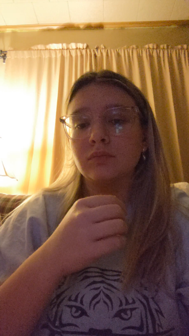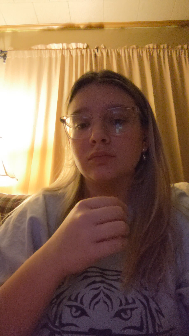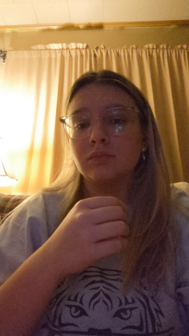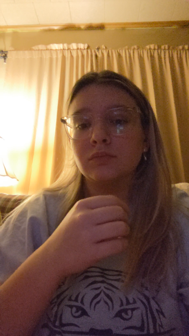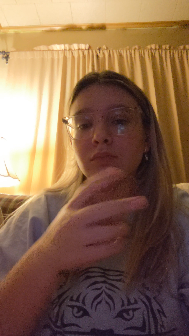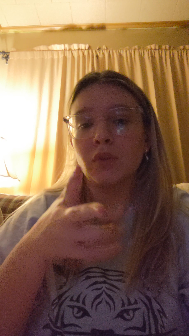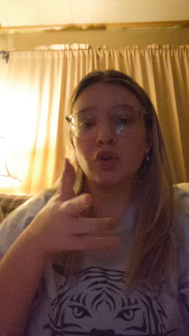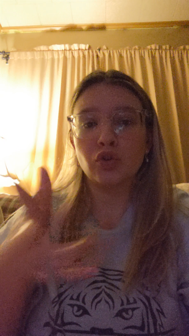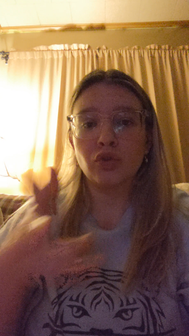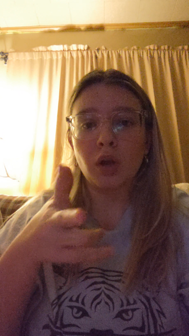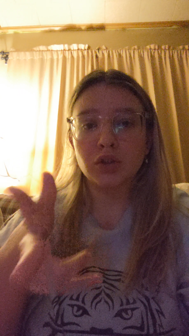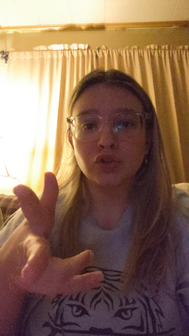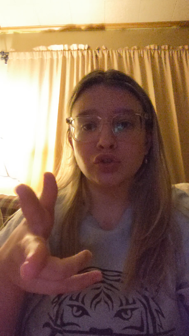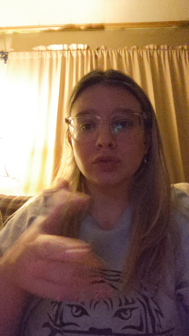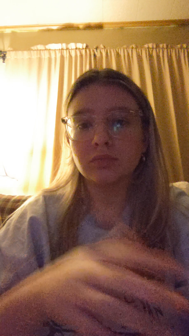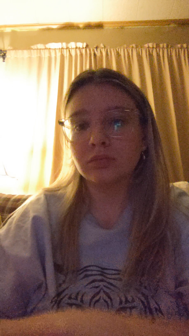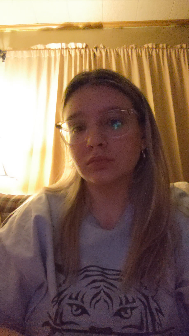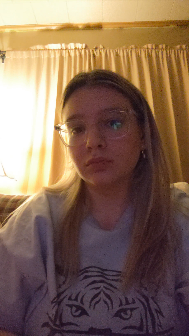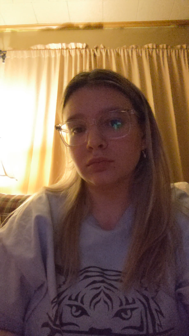garage